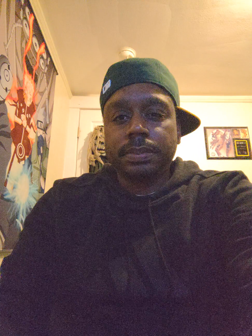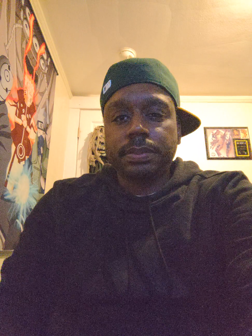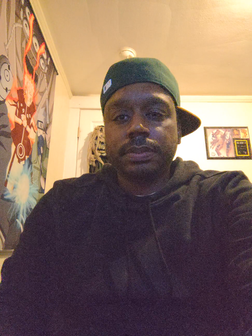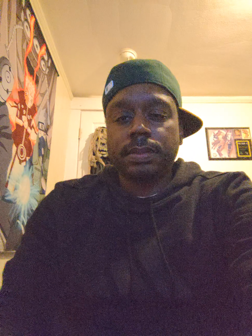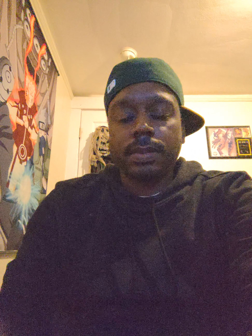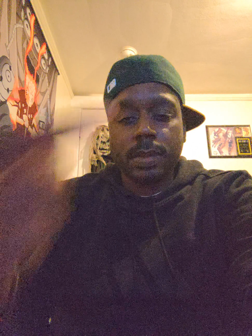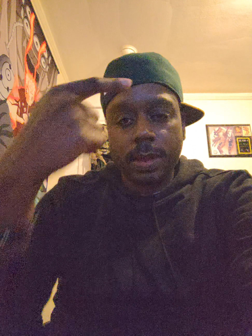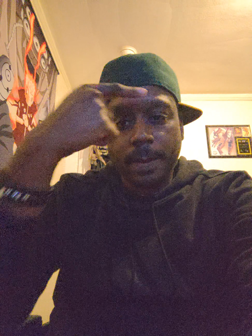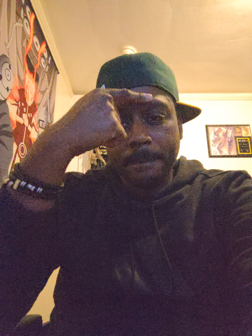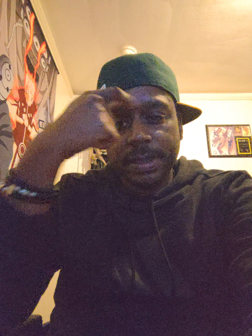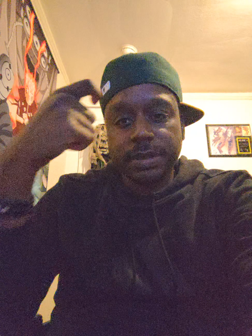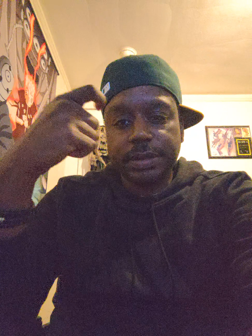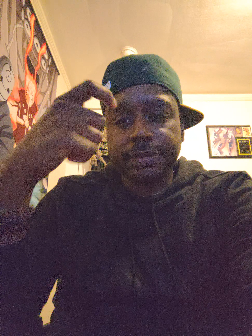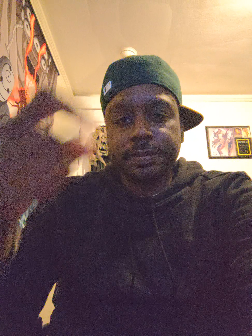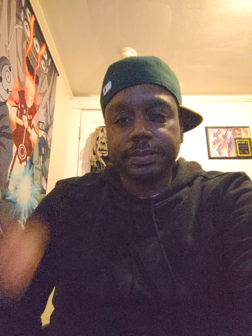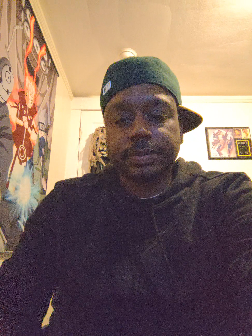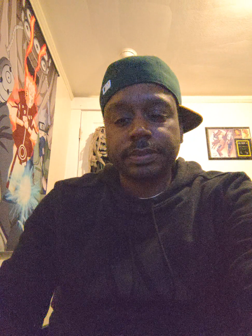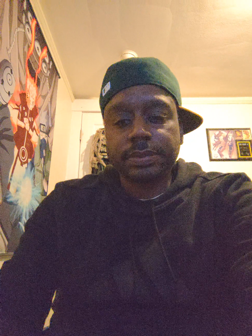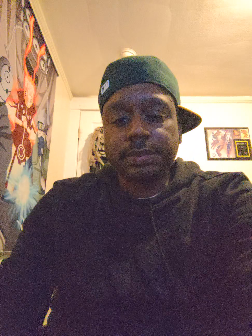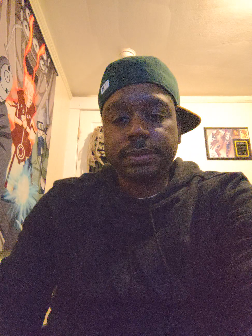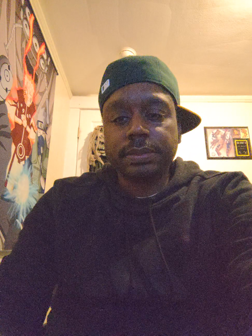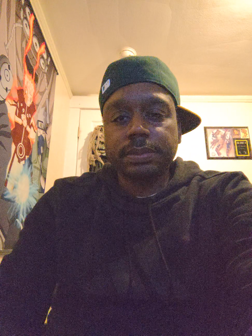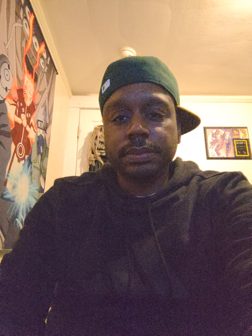because